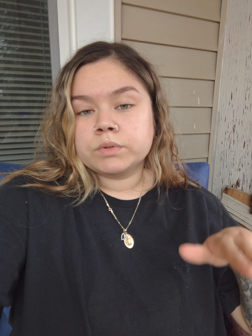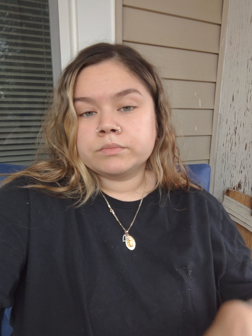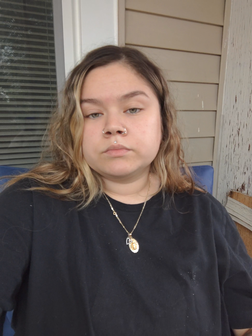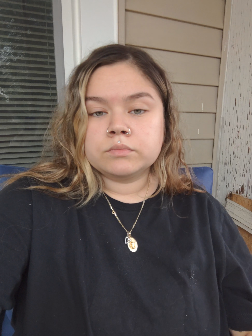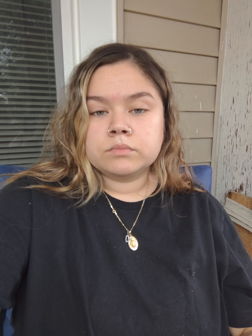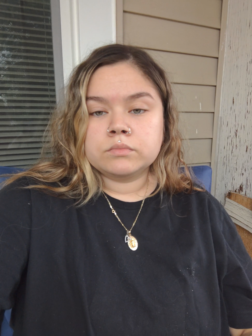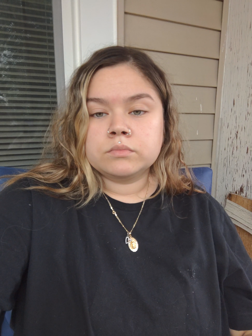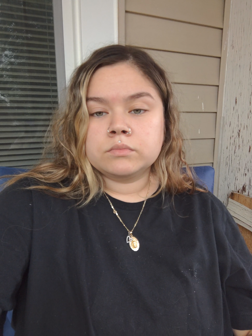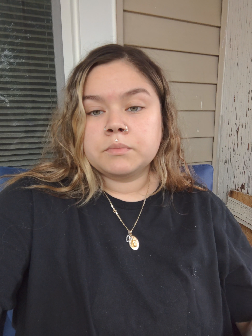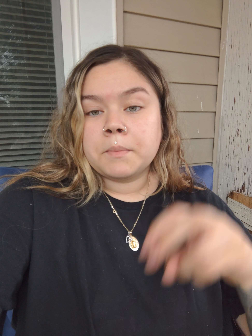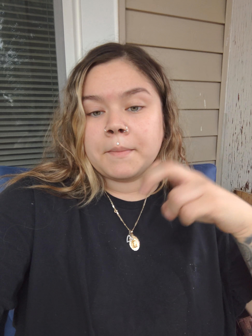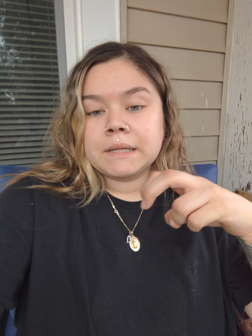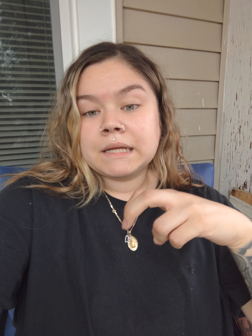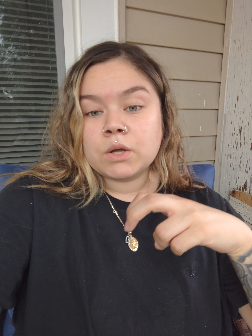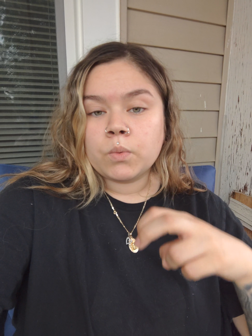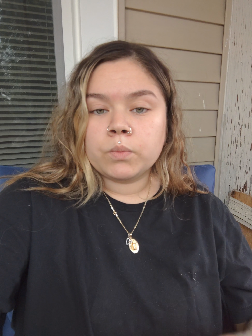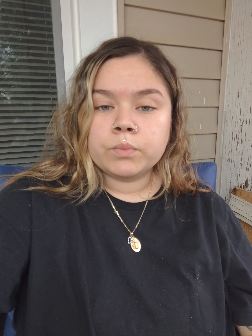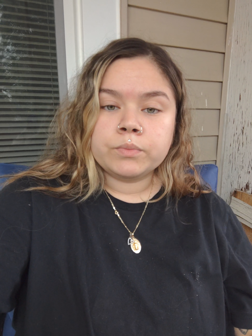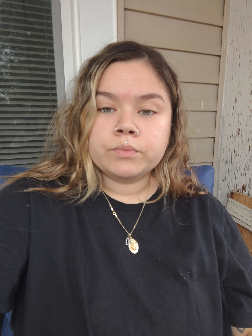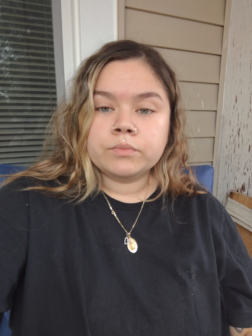potato